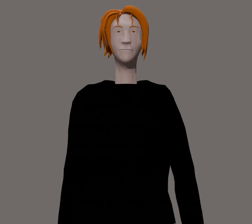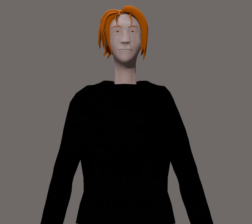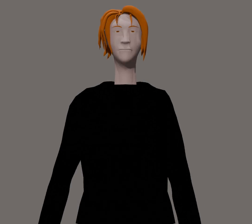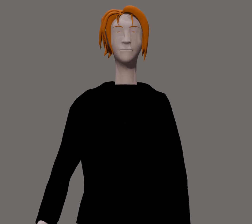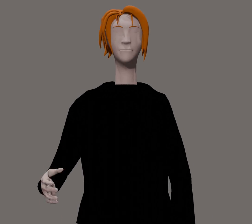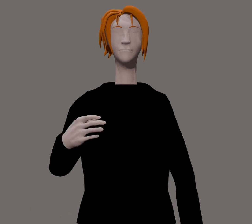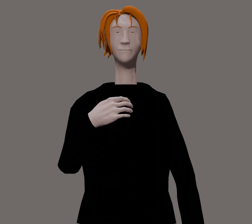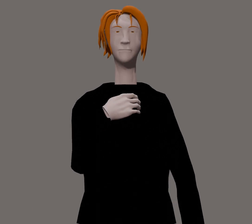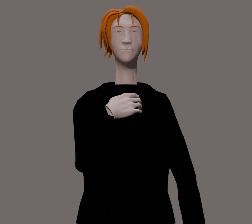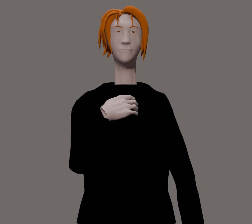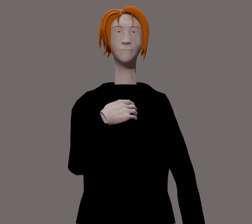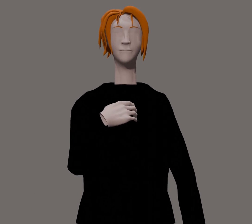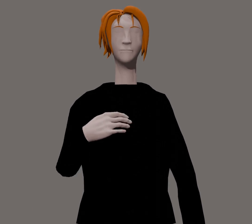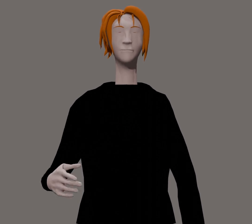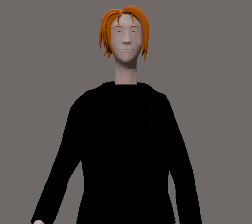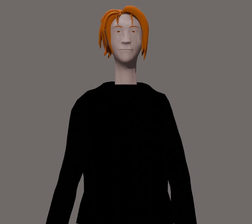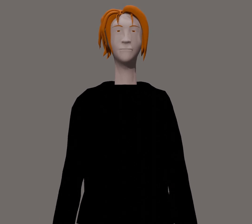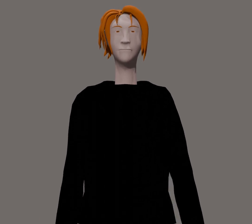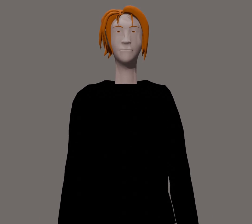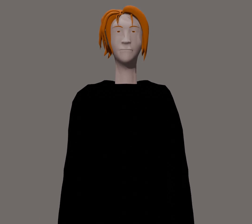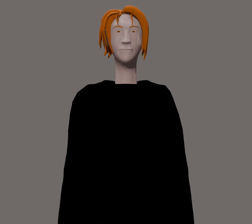Complain